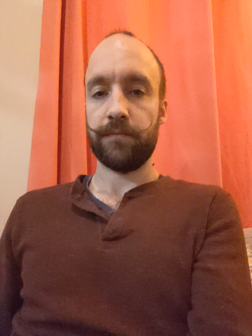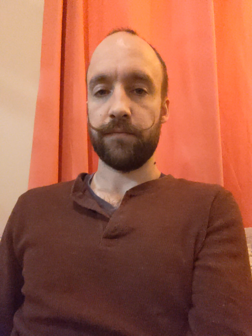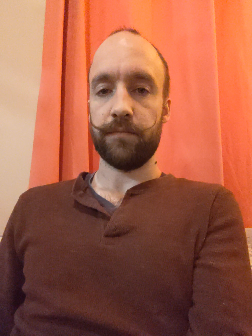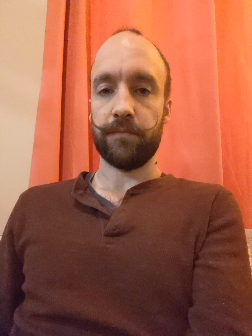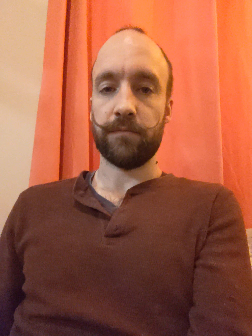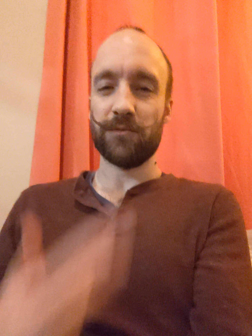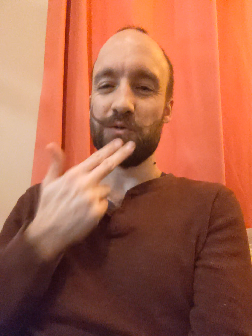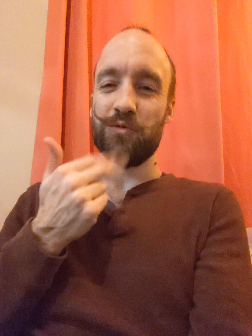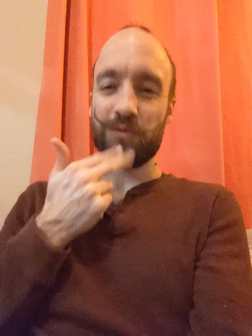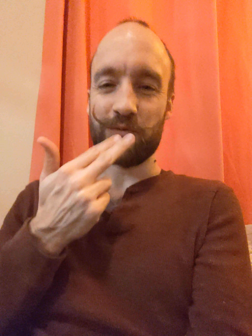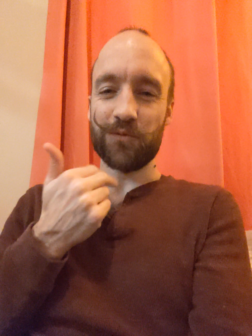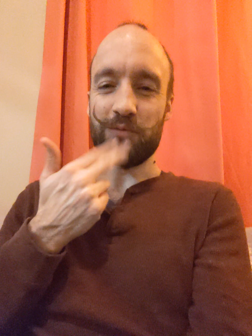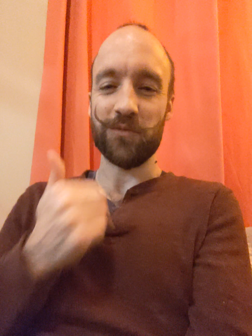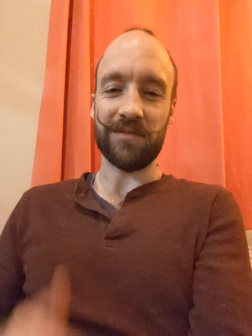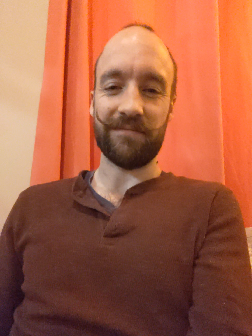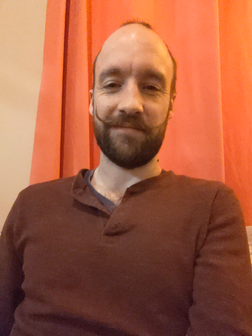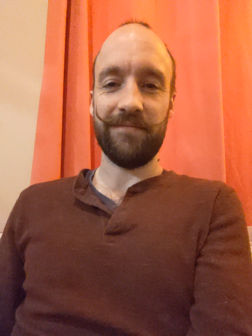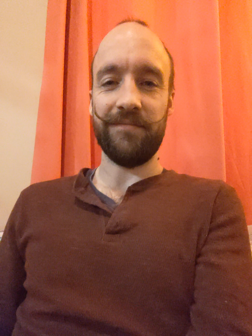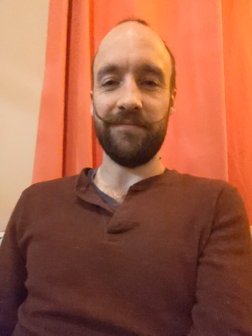cute